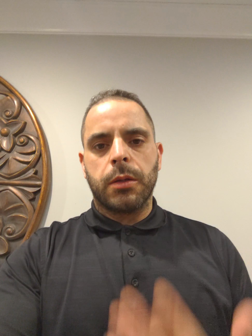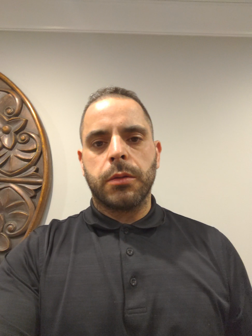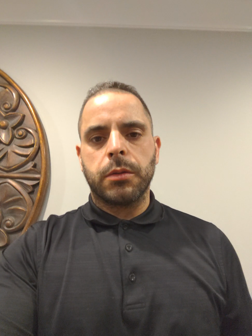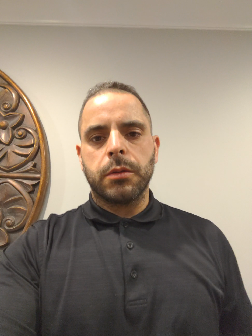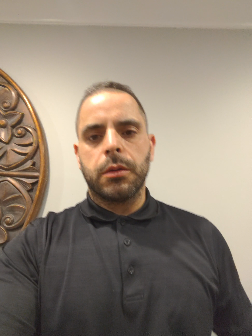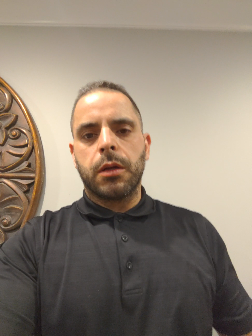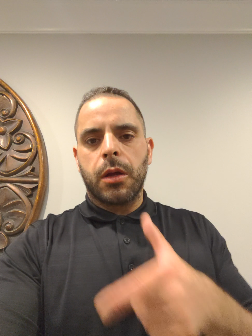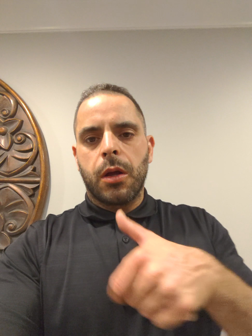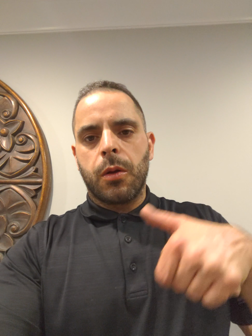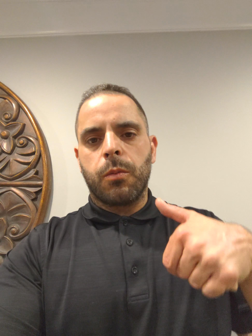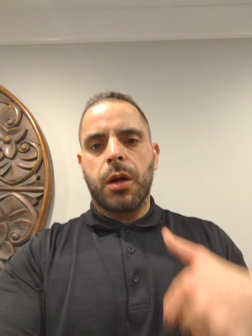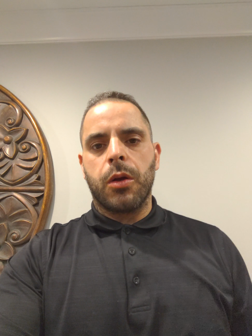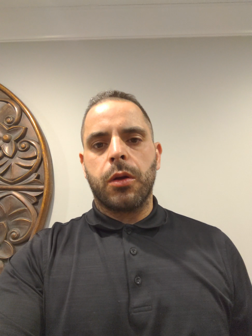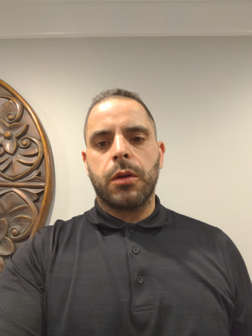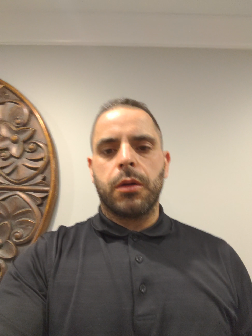underwear